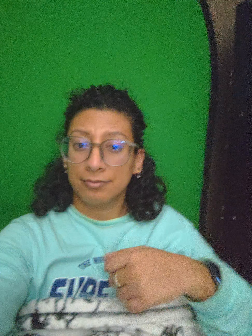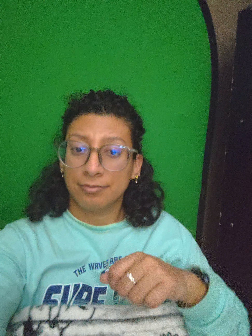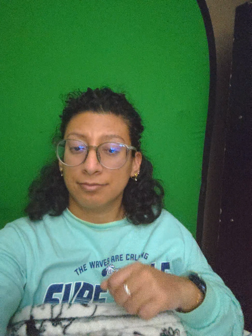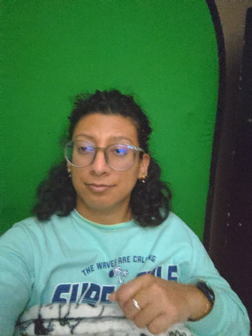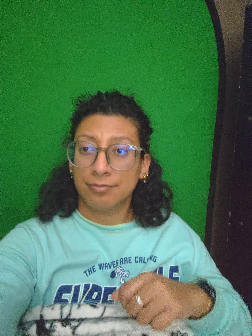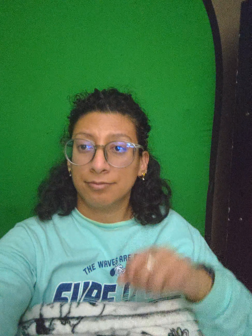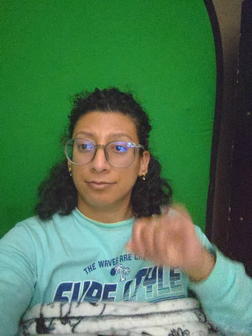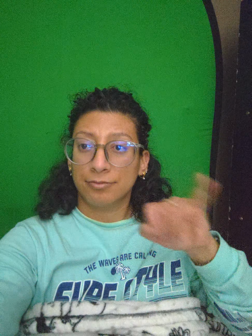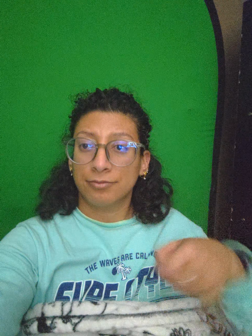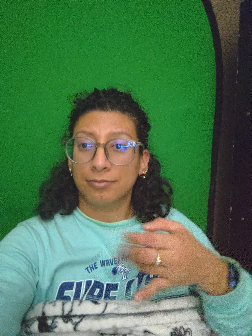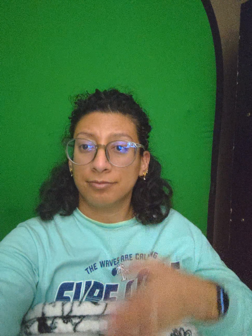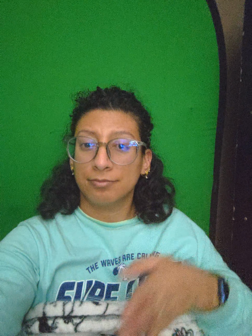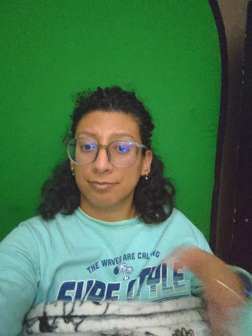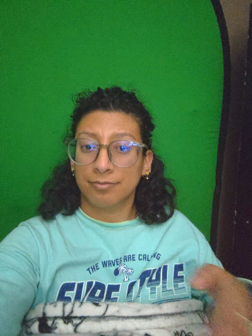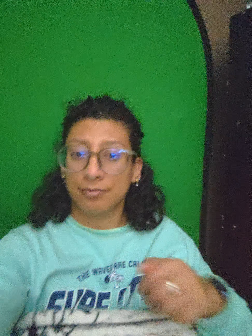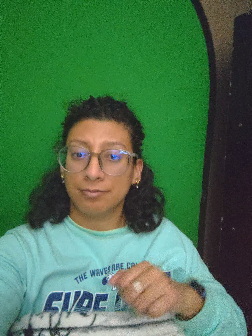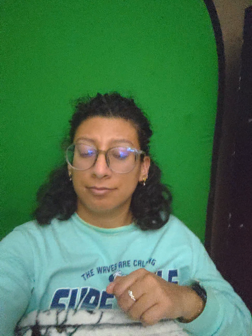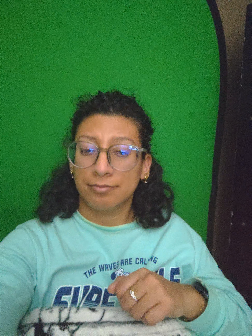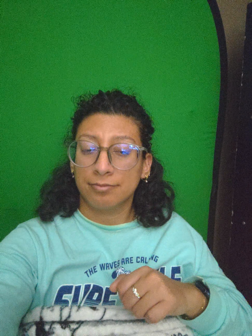jeans